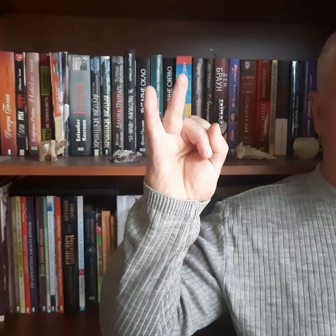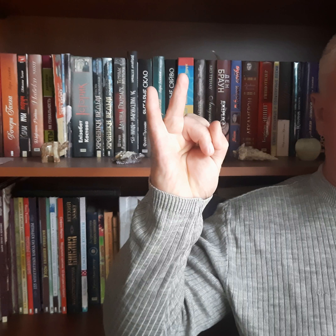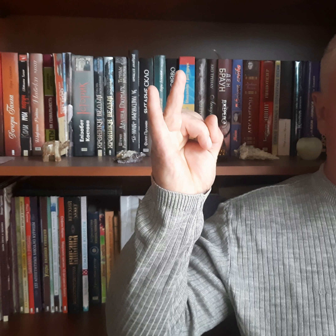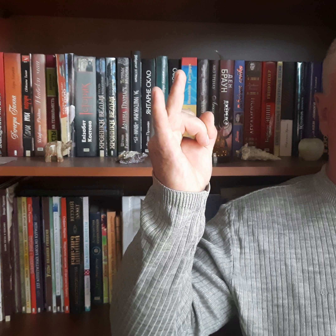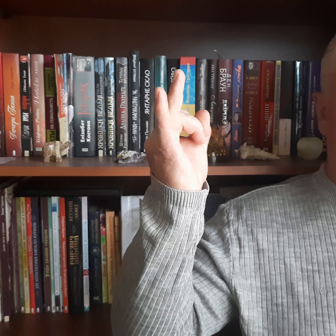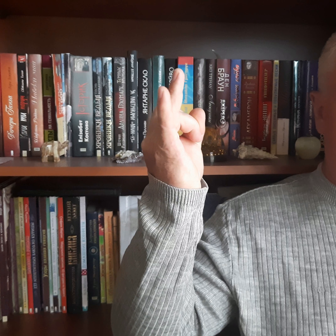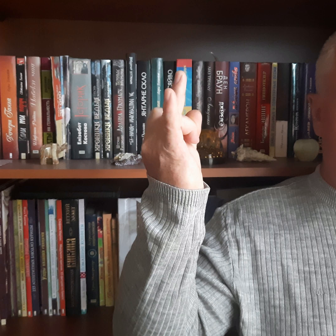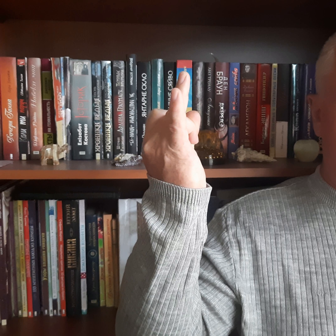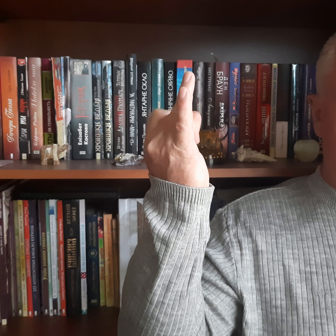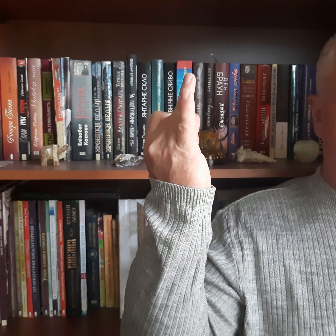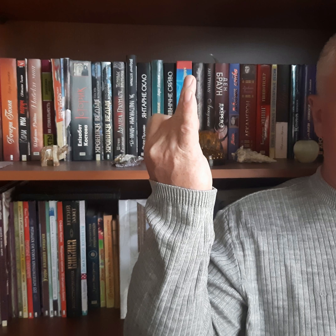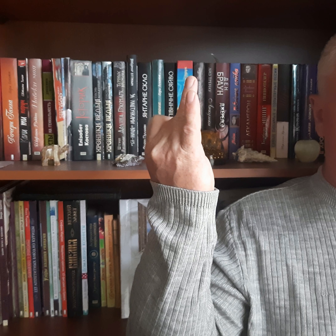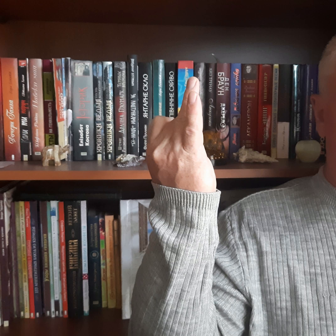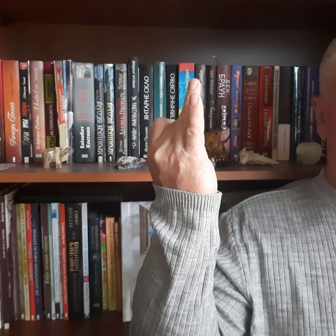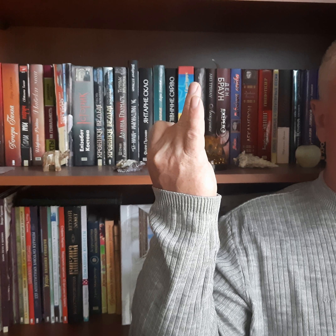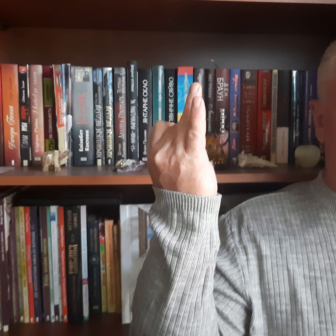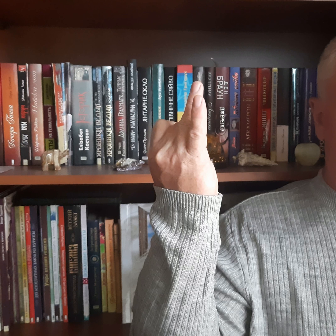Й